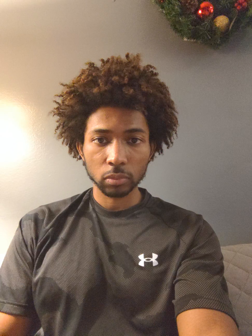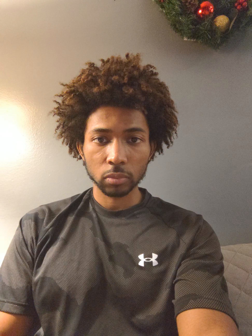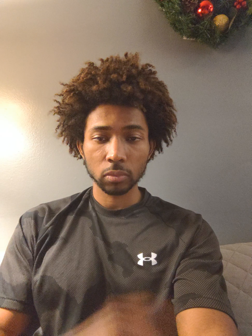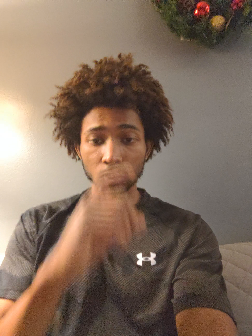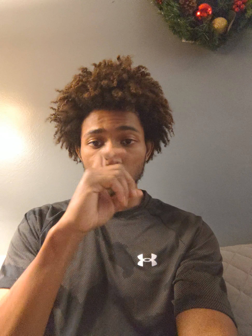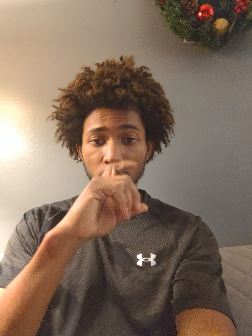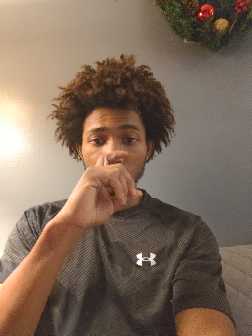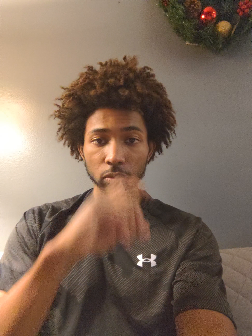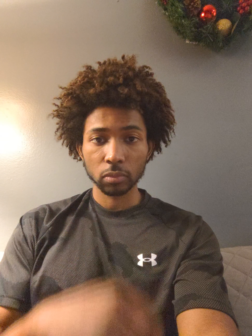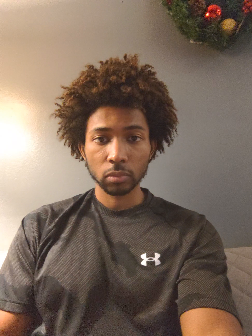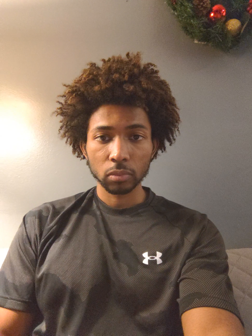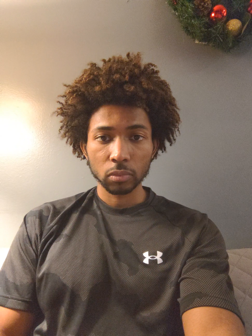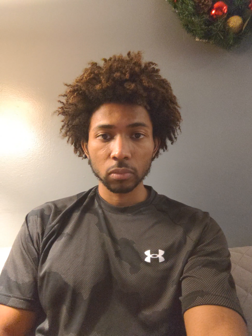doll